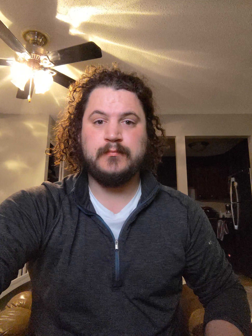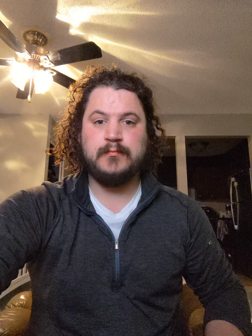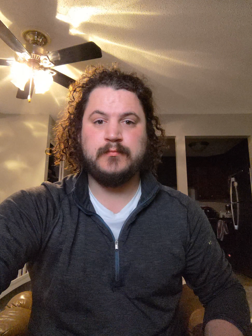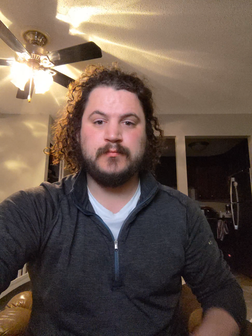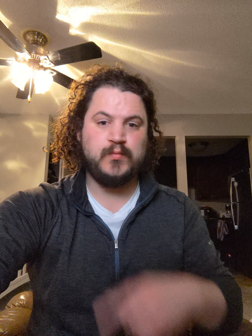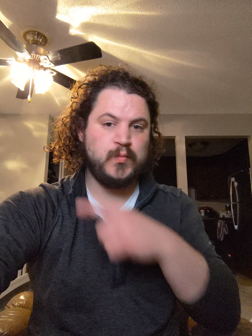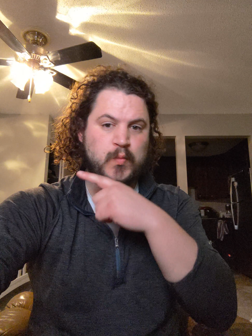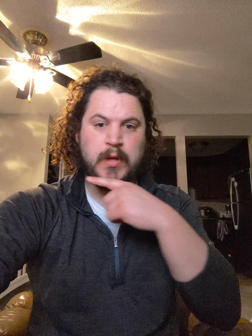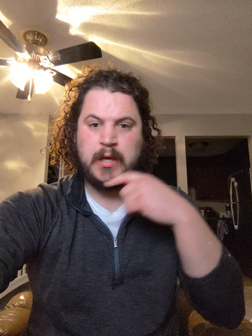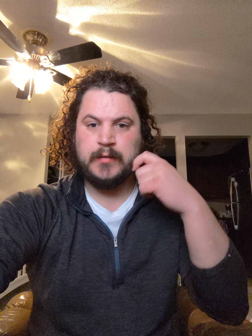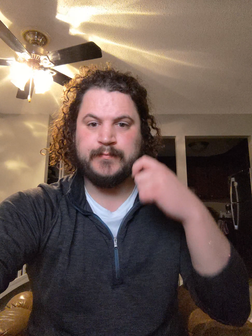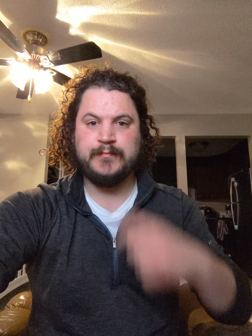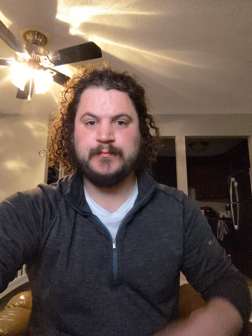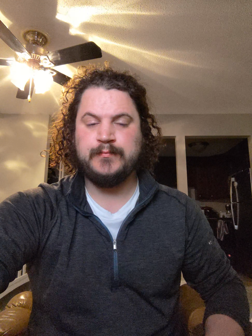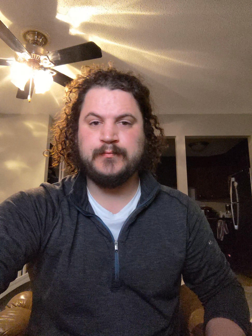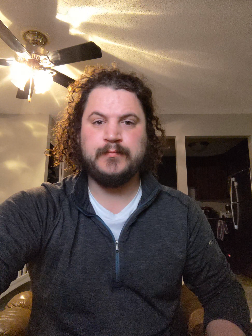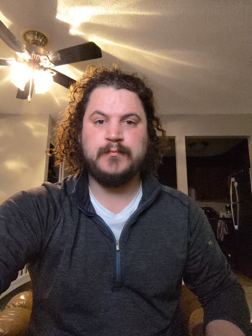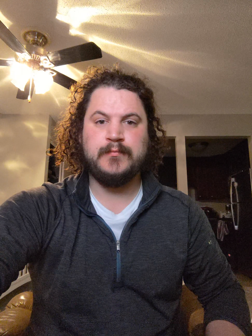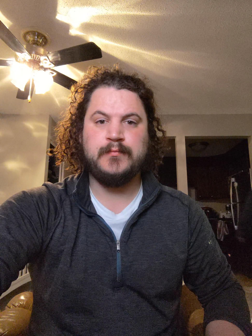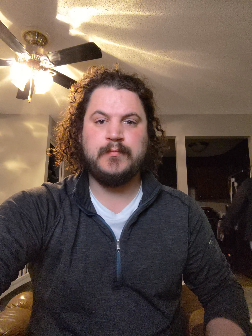dry